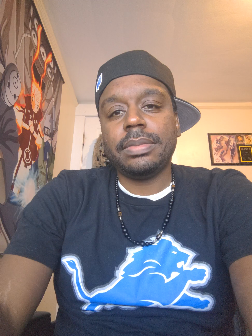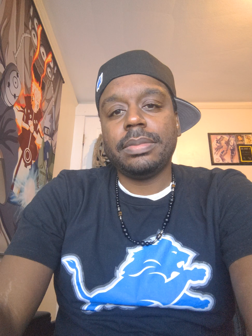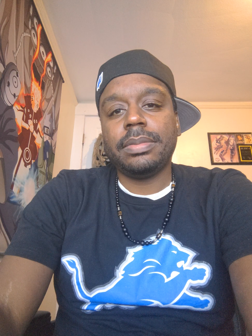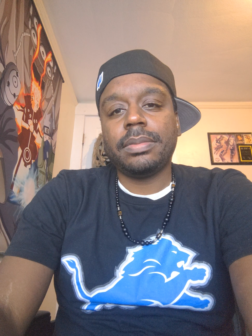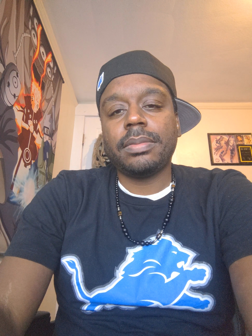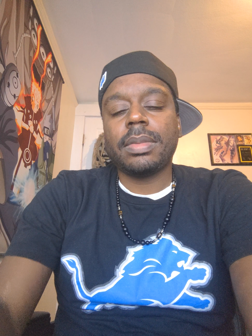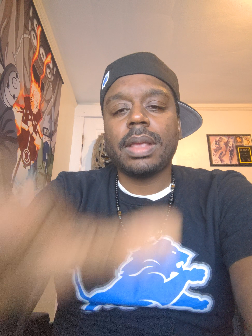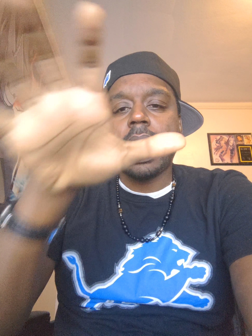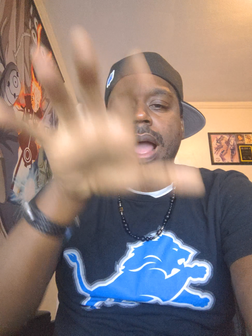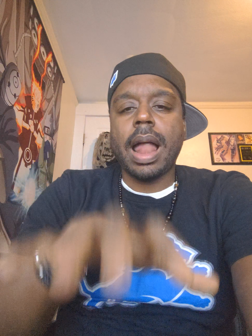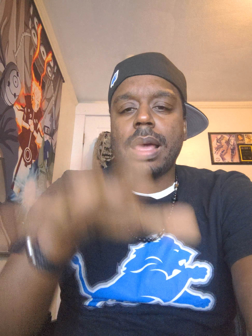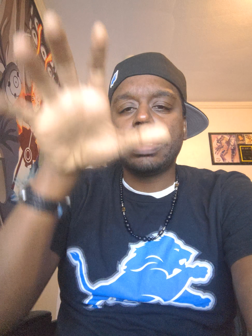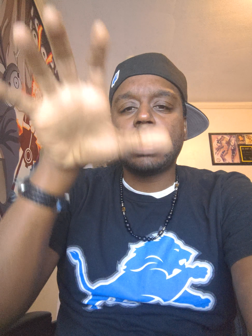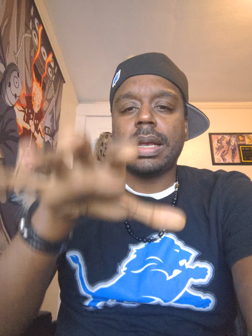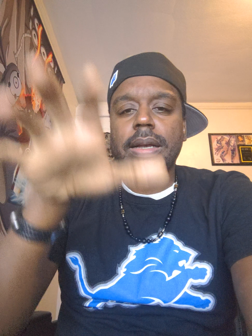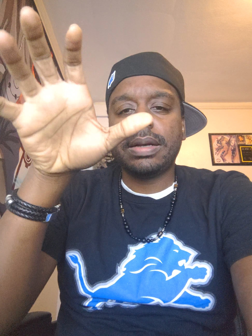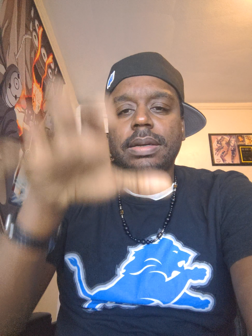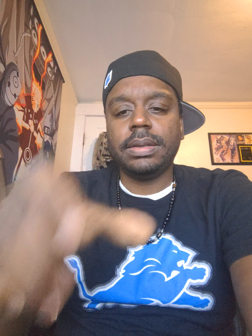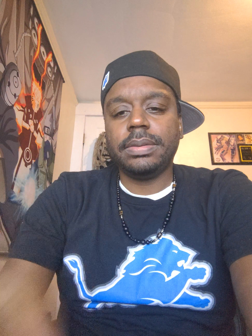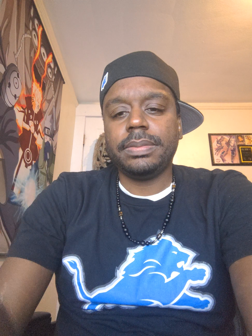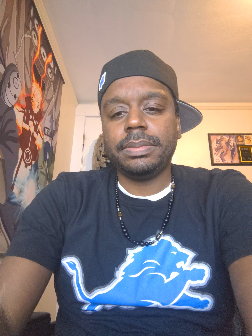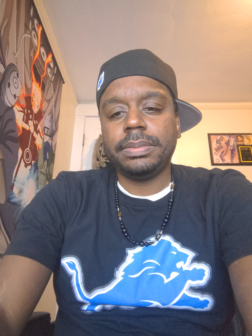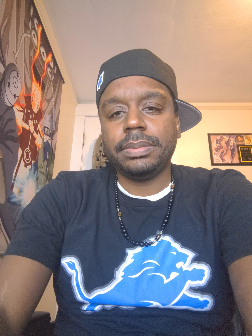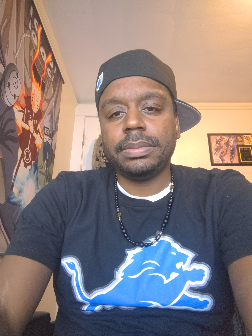alligator